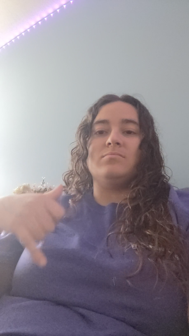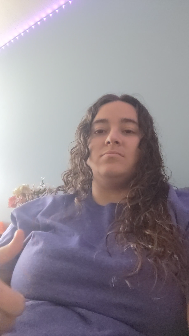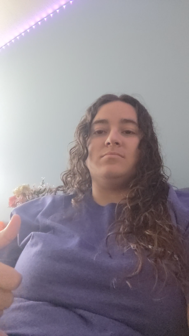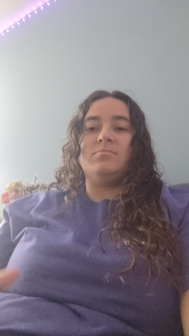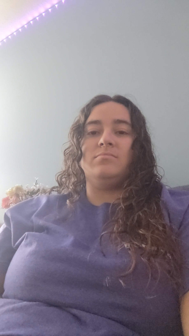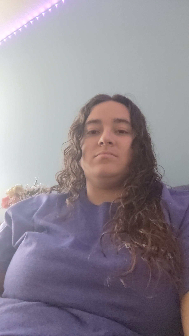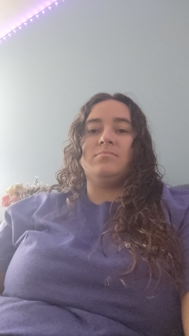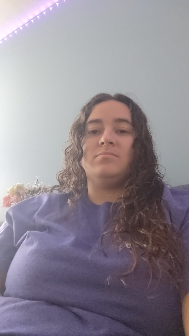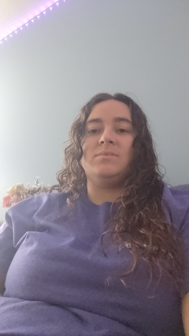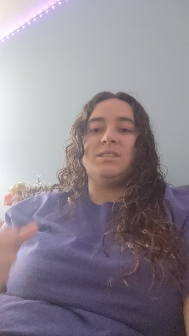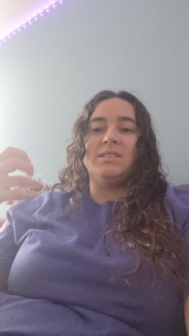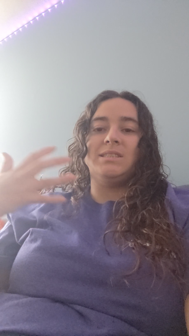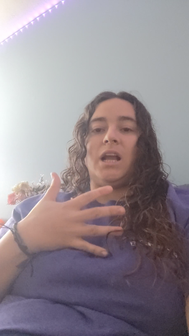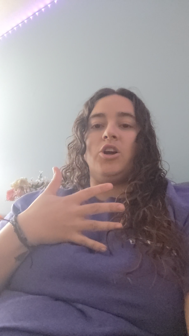scared